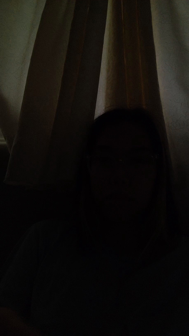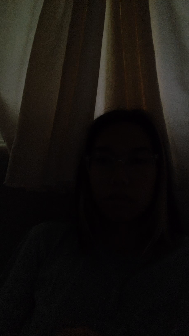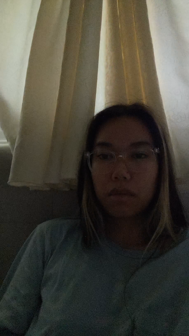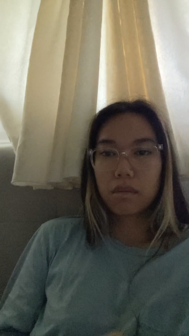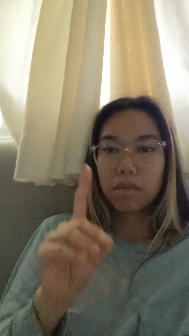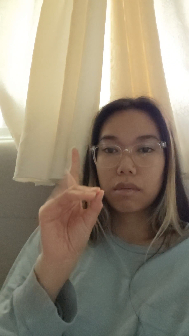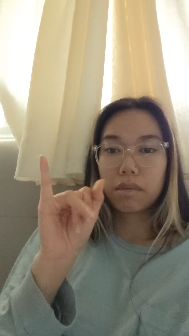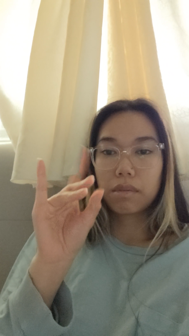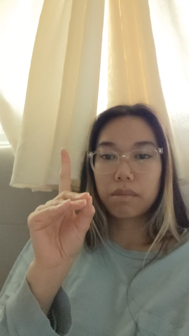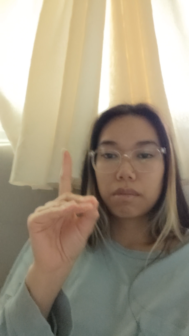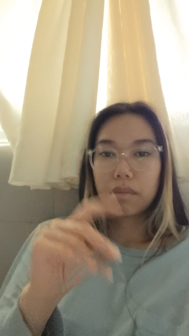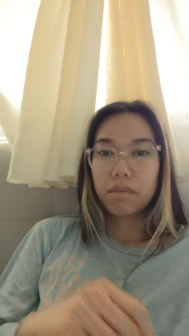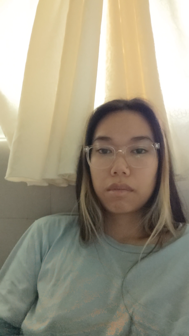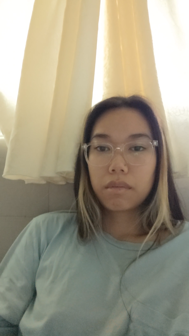did